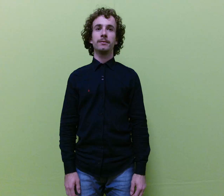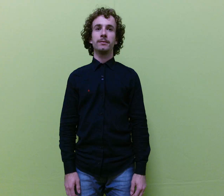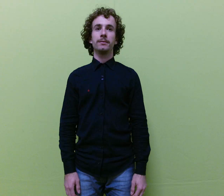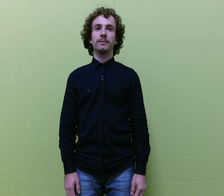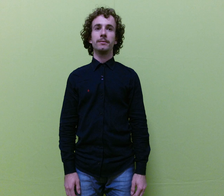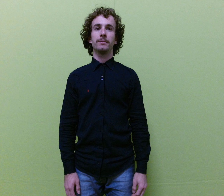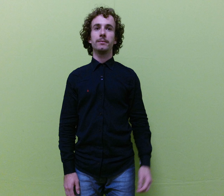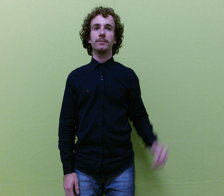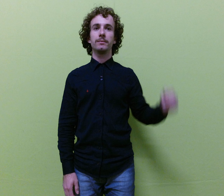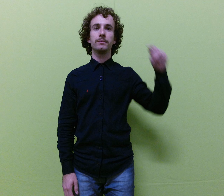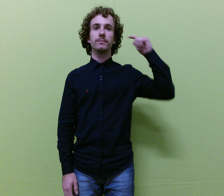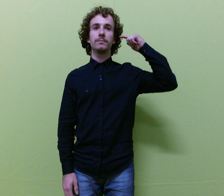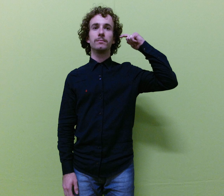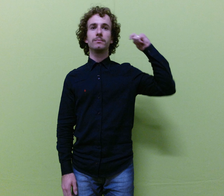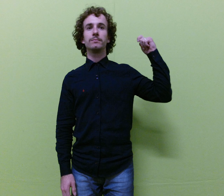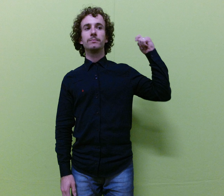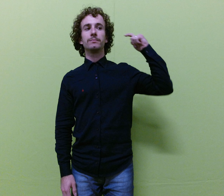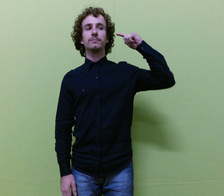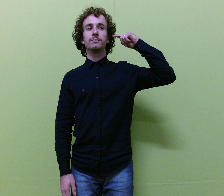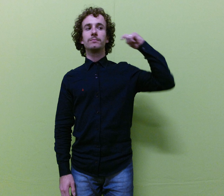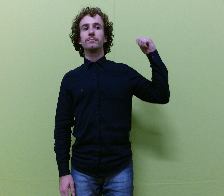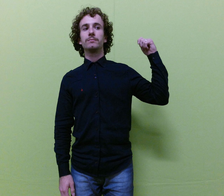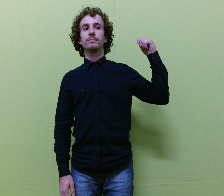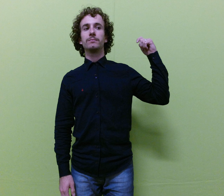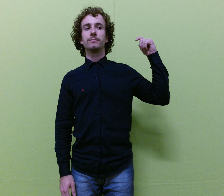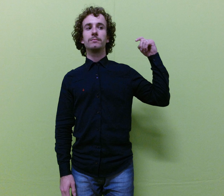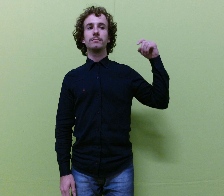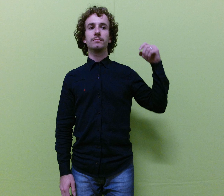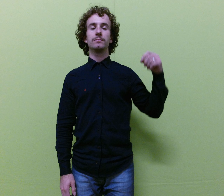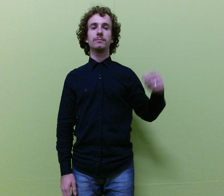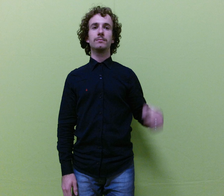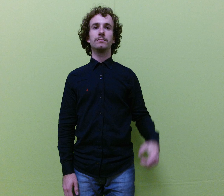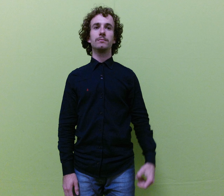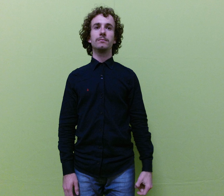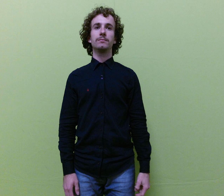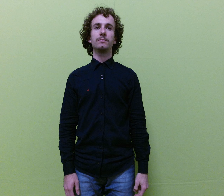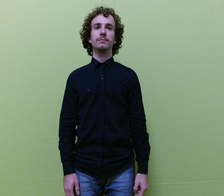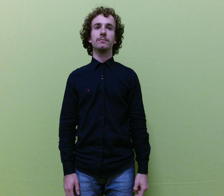barulho